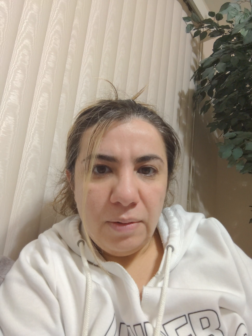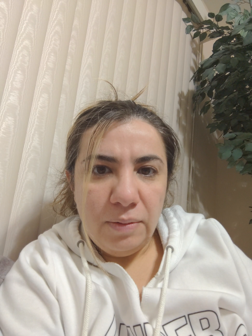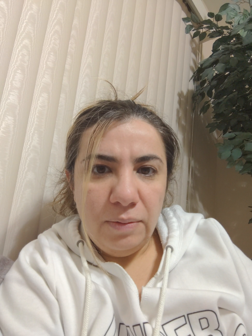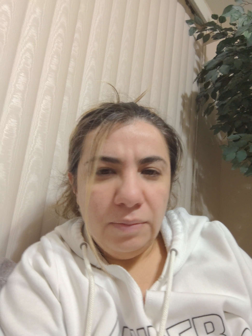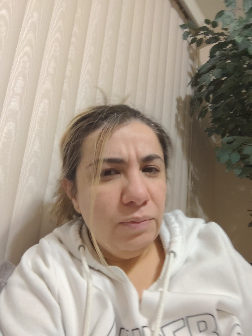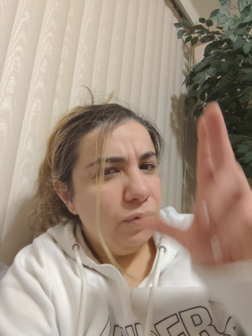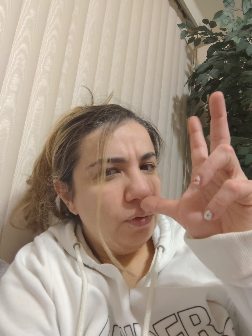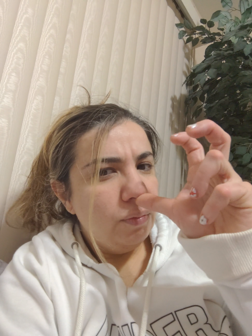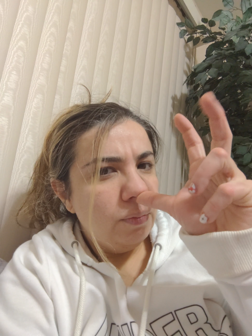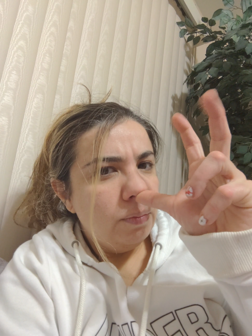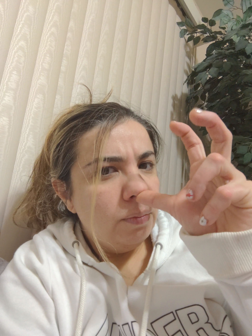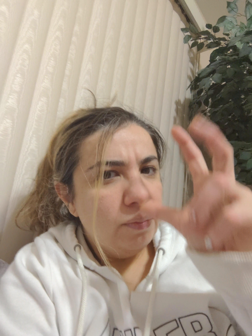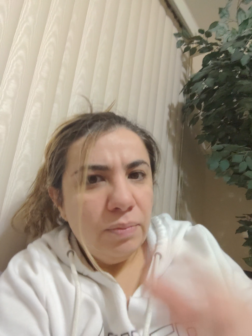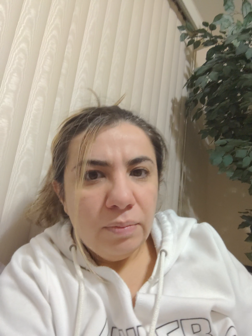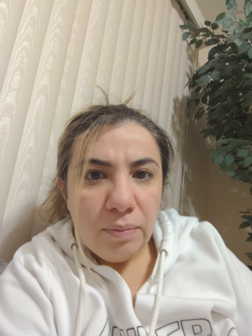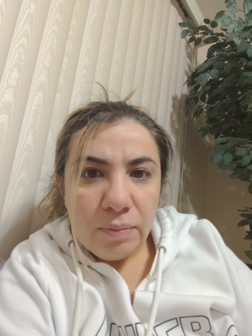bug